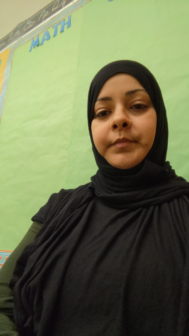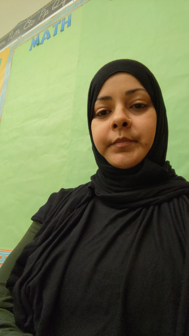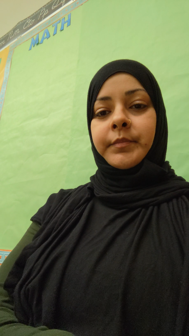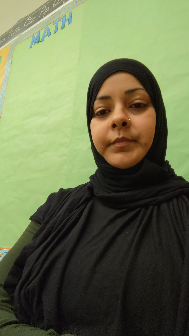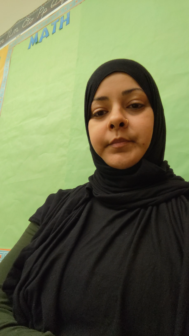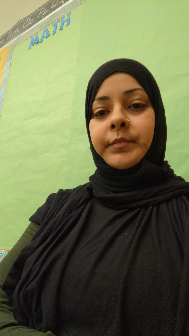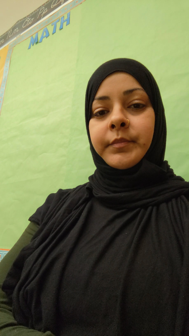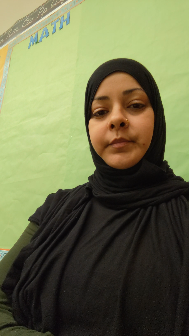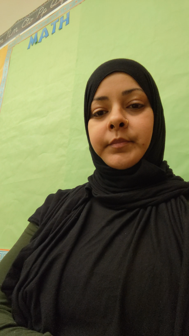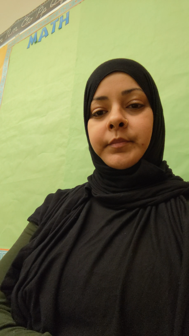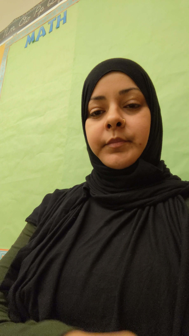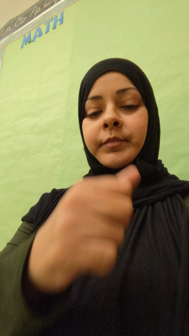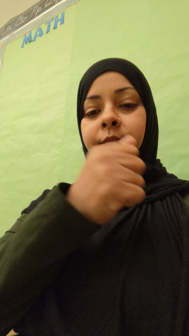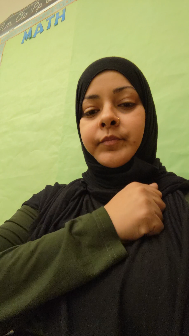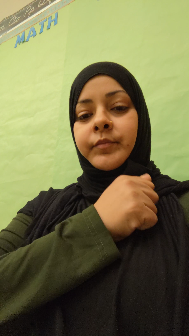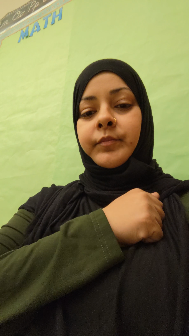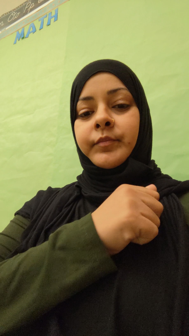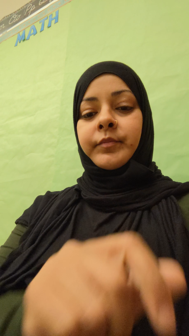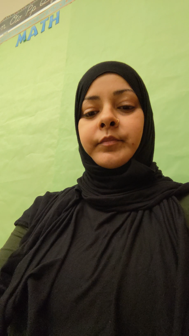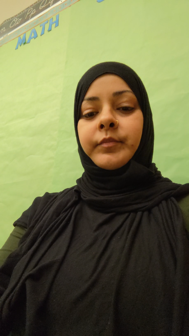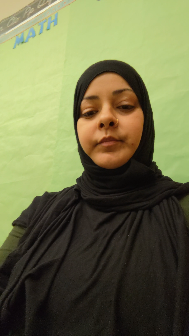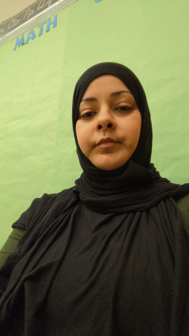hug